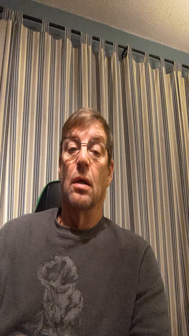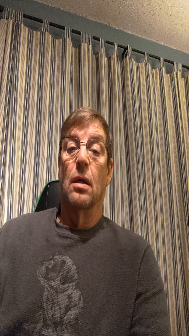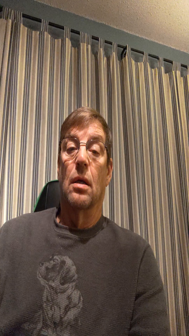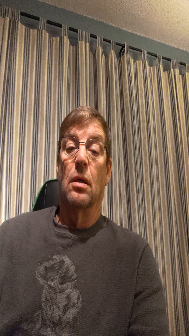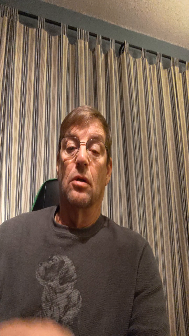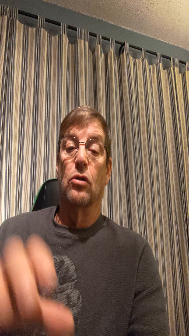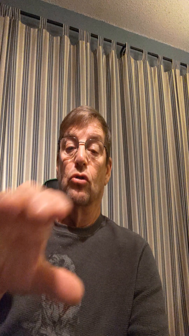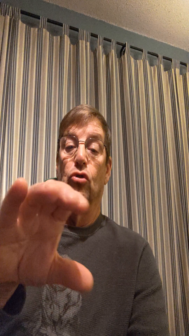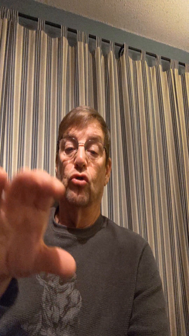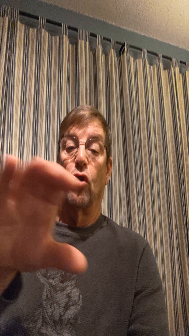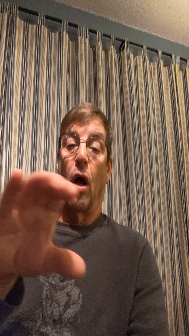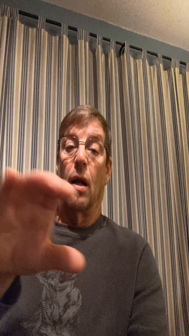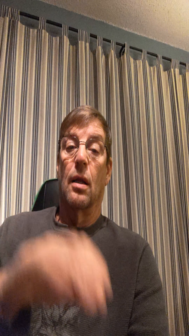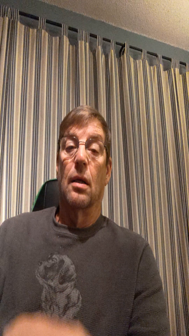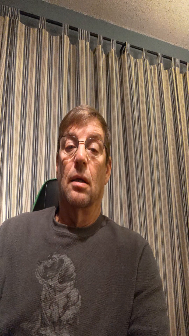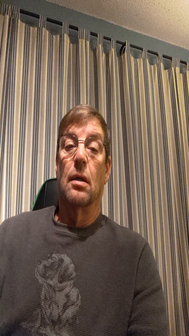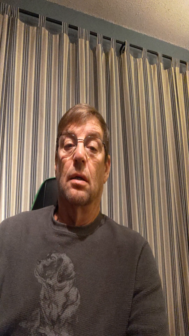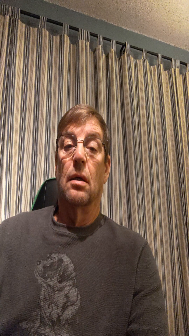chocolate